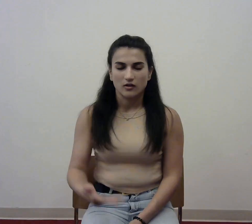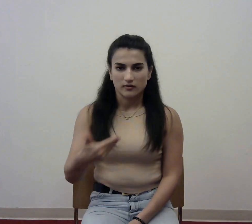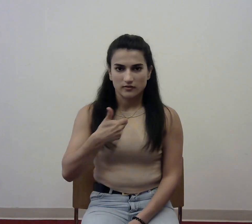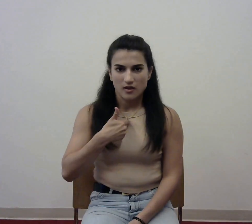mən